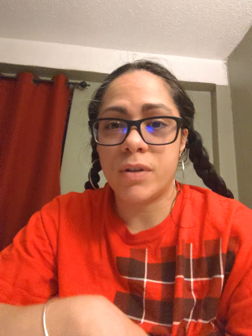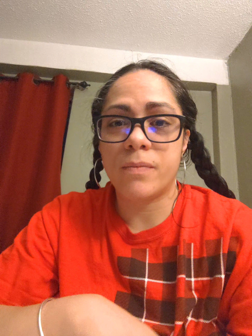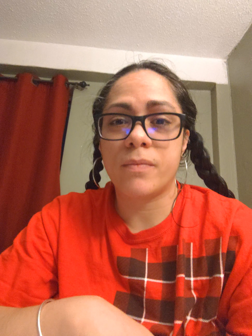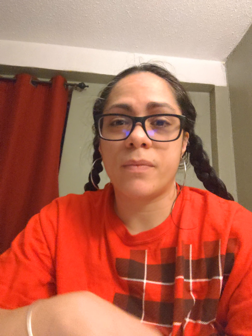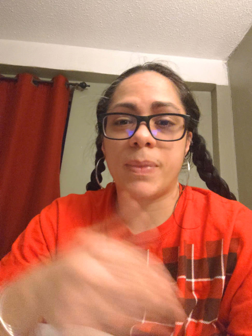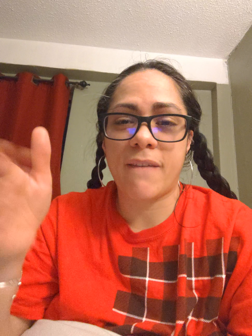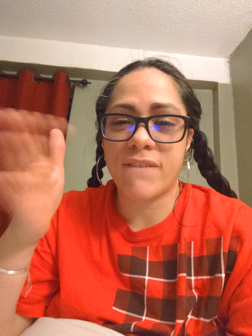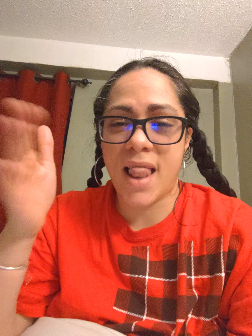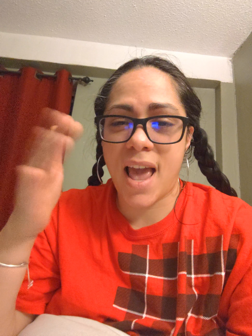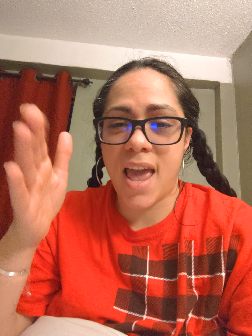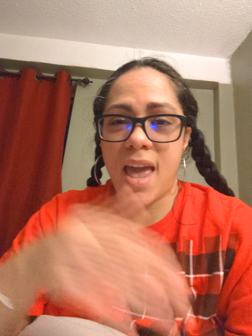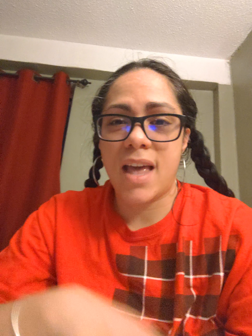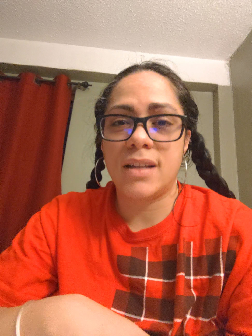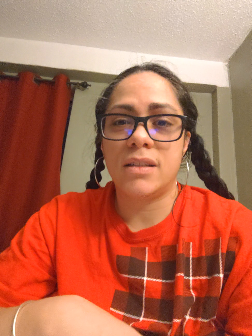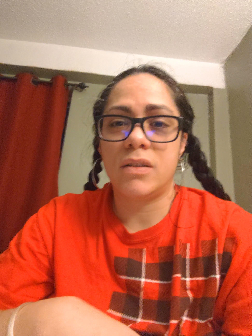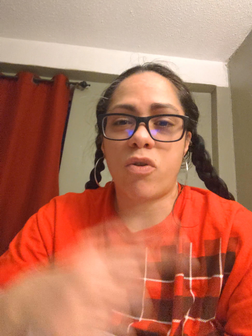flag